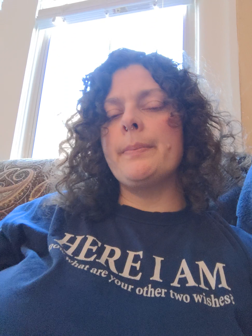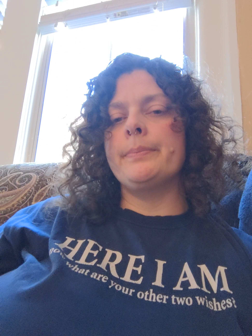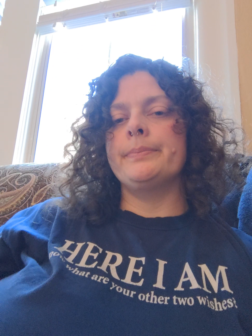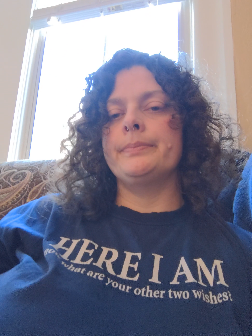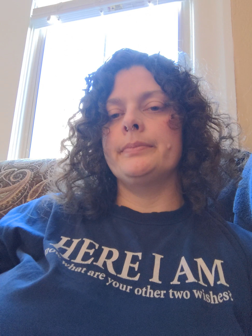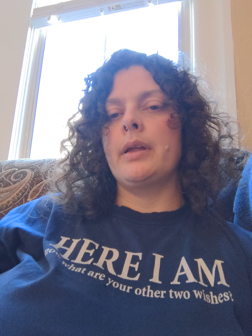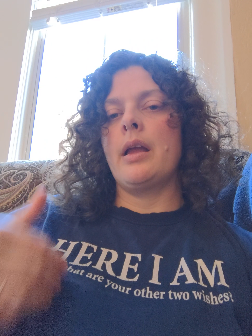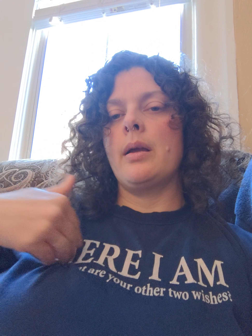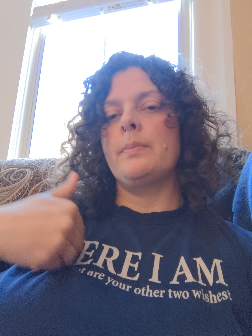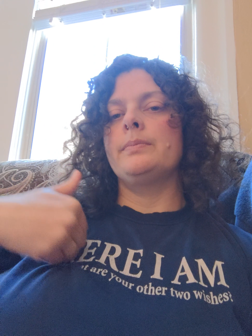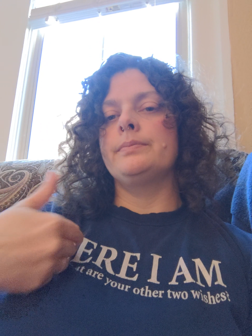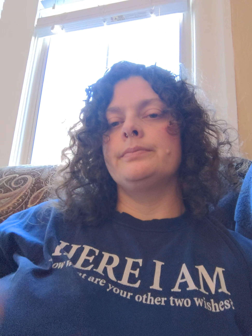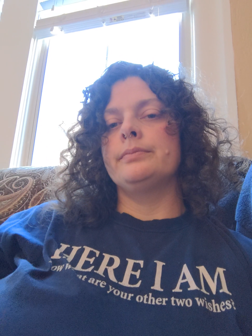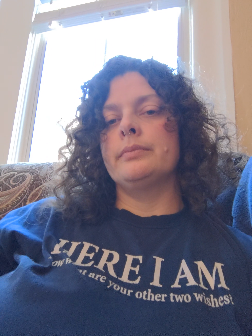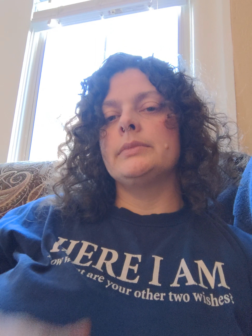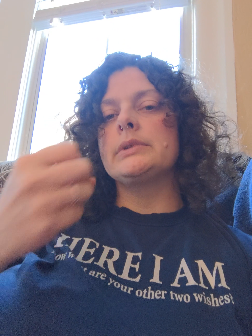animal